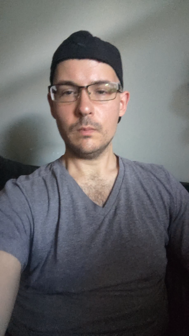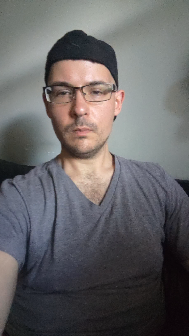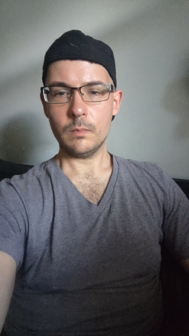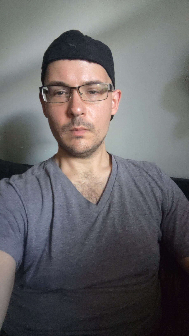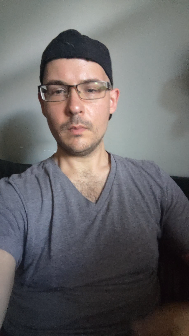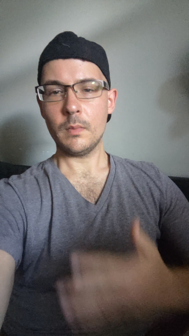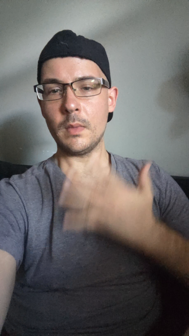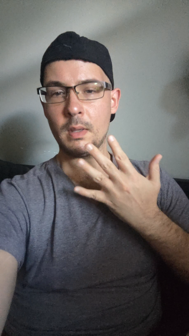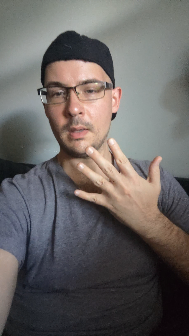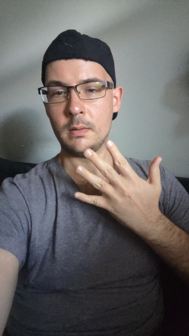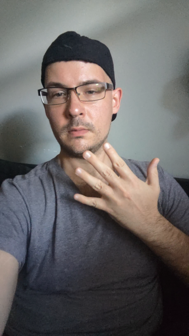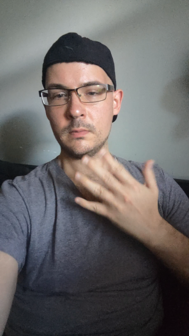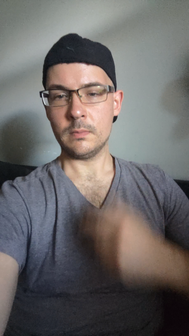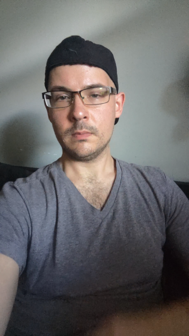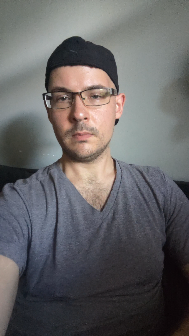hand